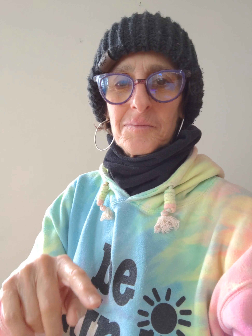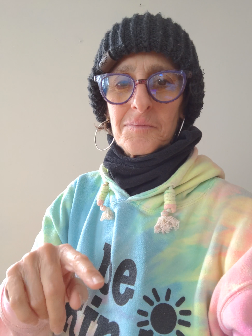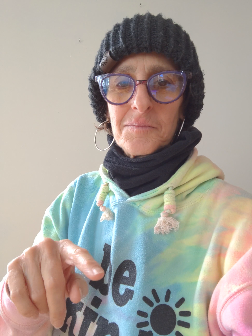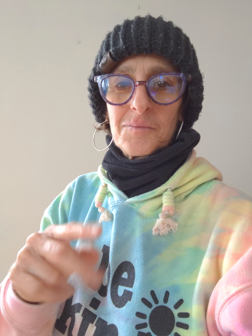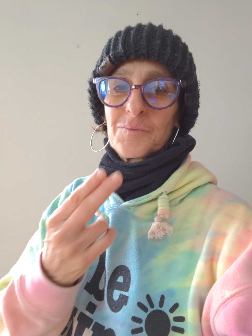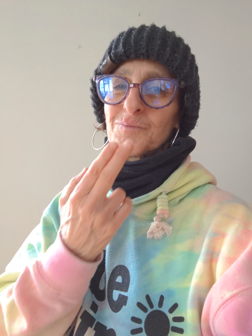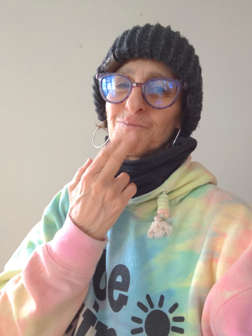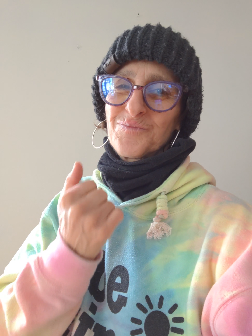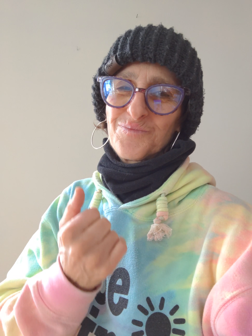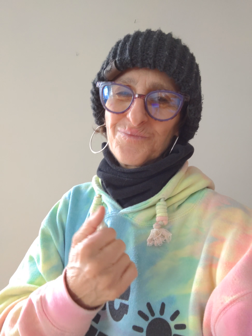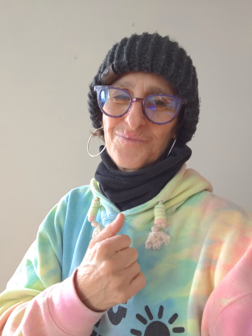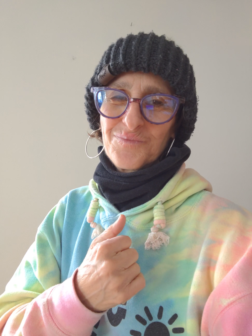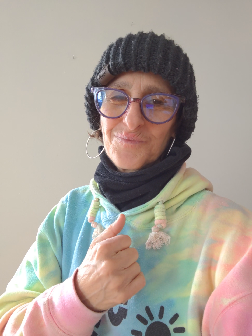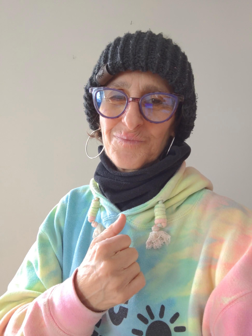cute